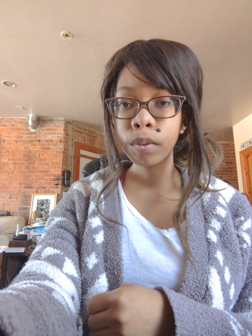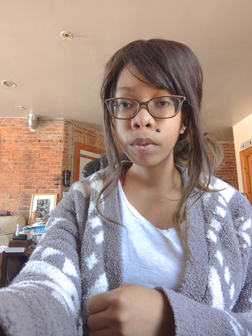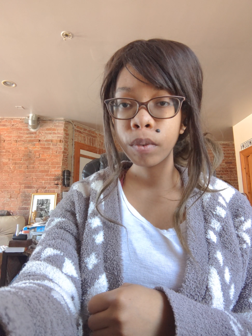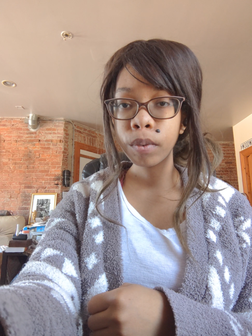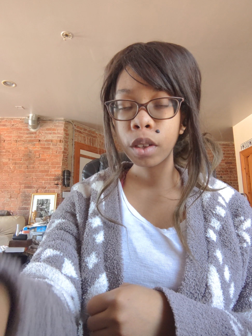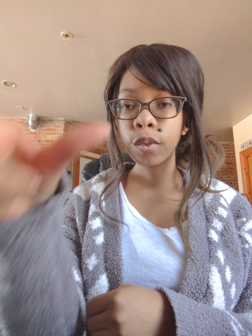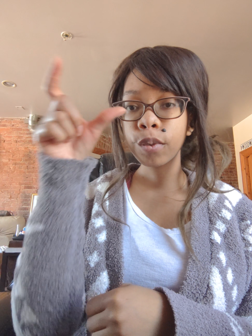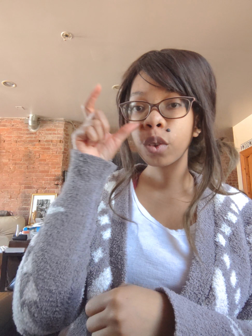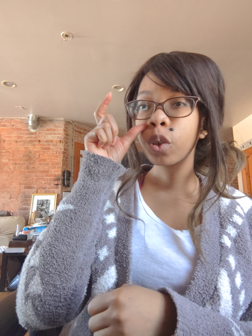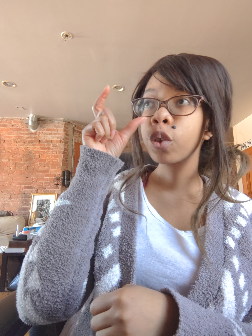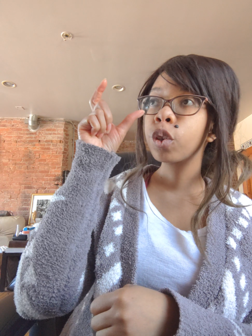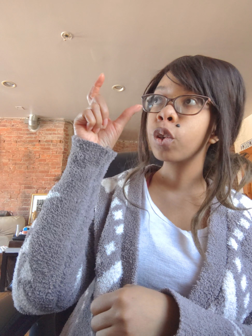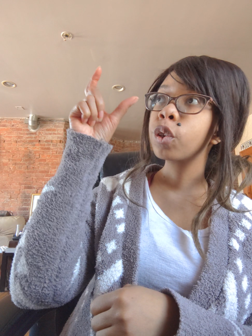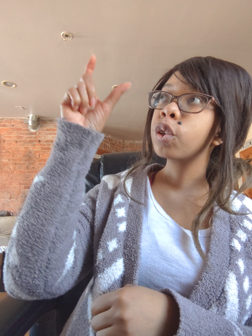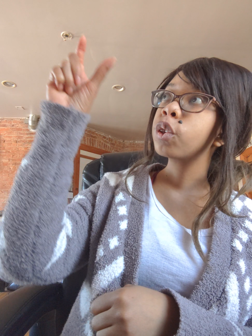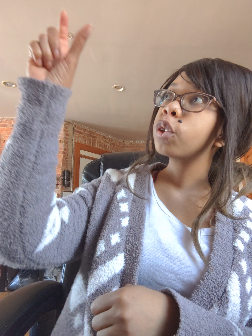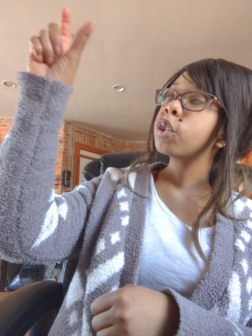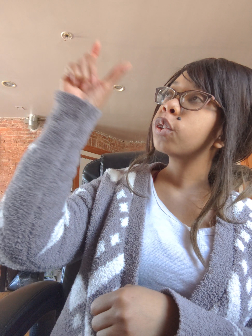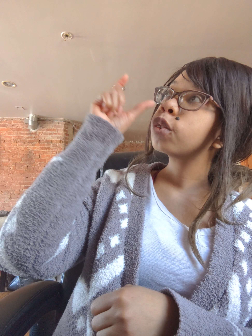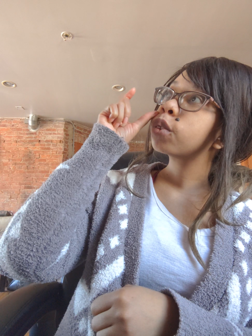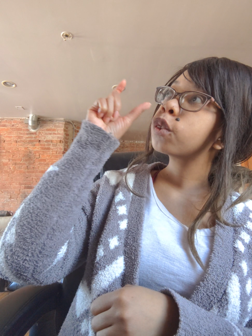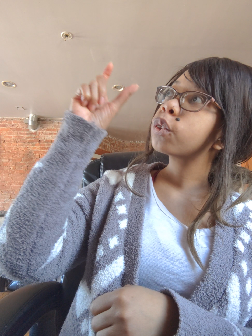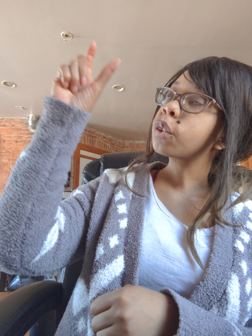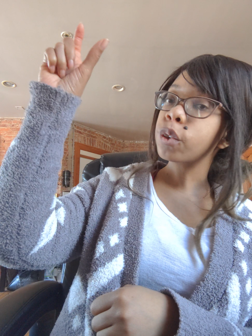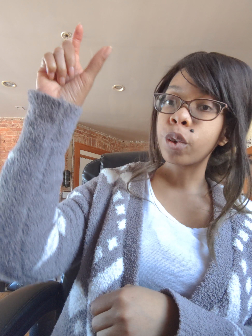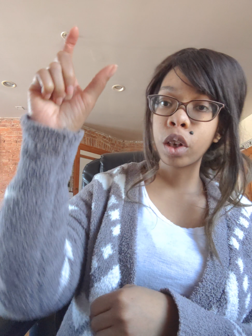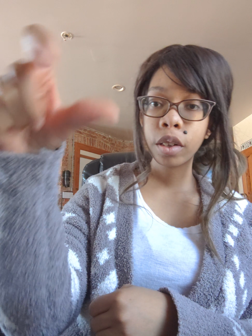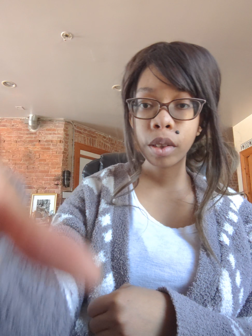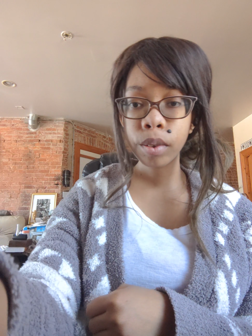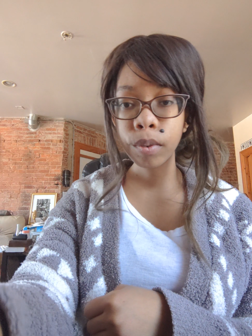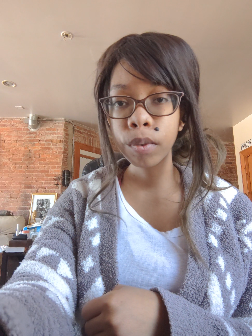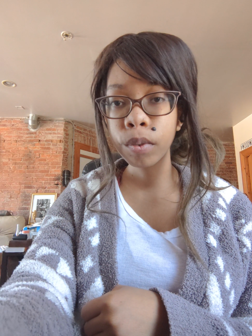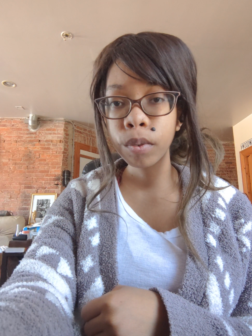moon